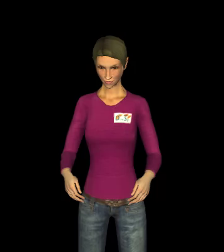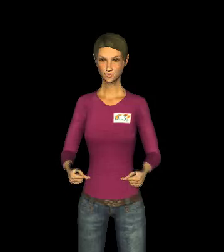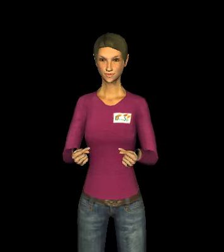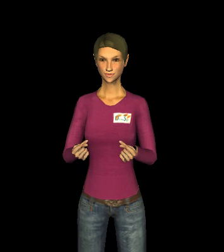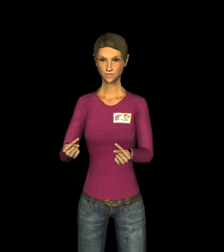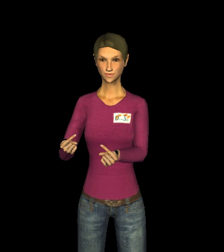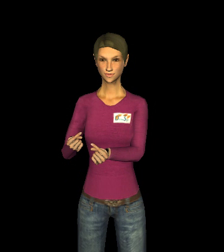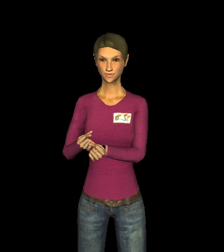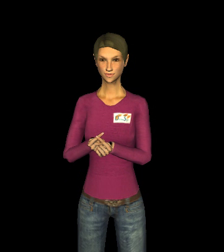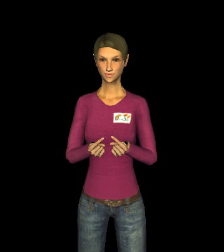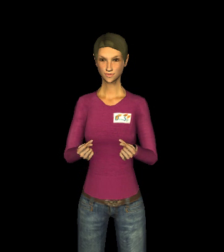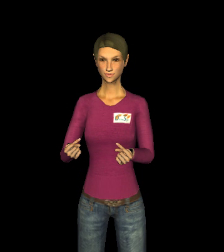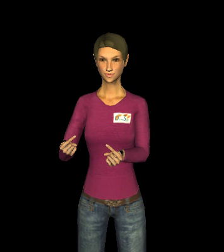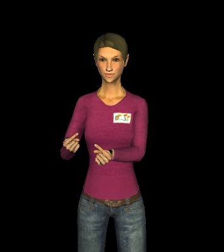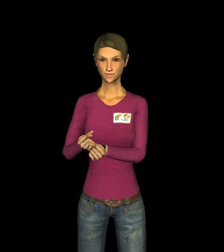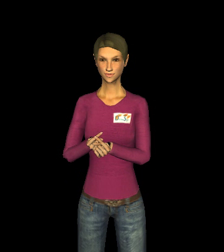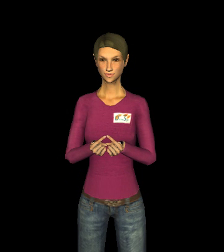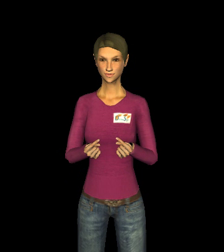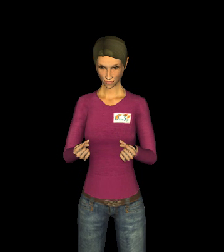اقتصاد